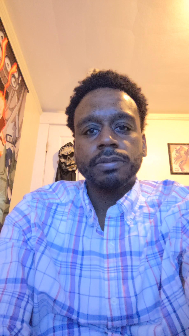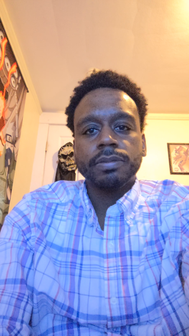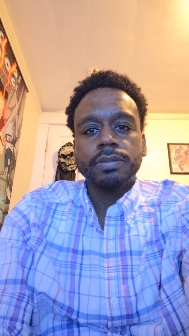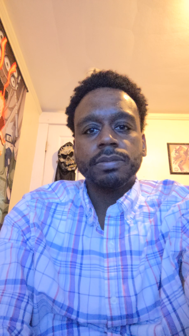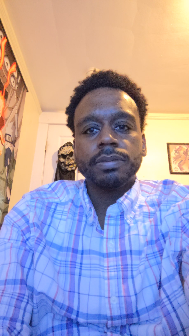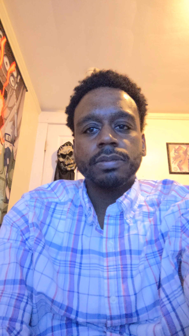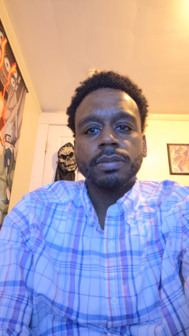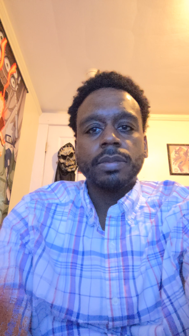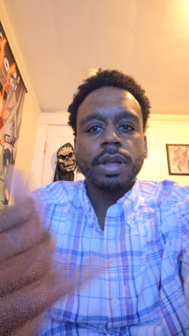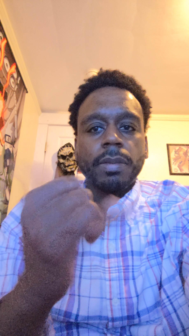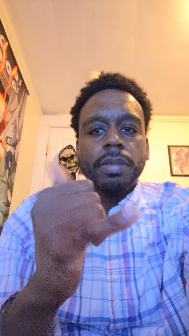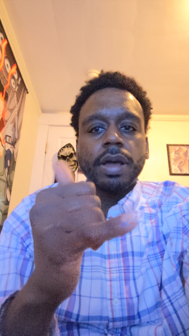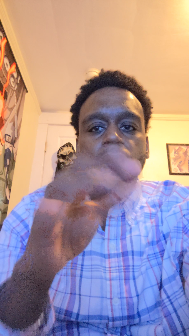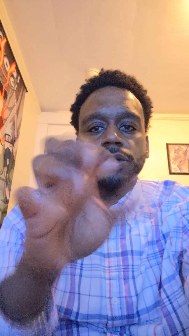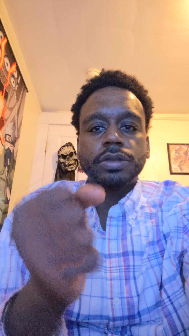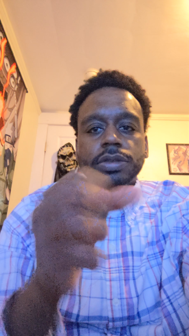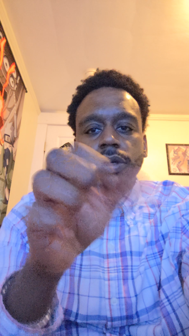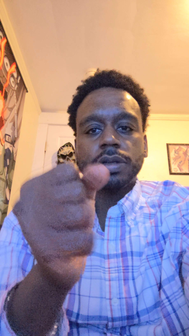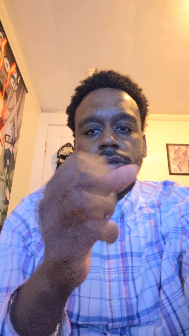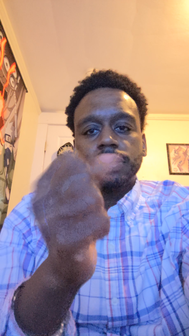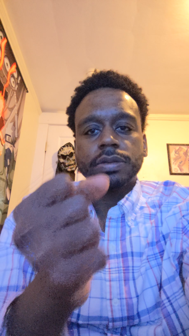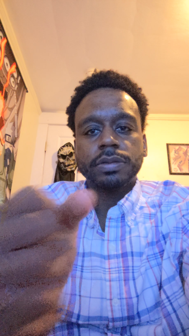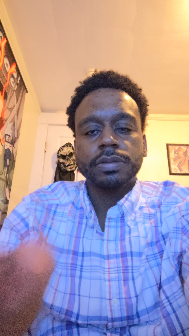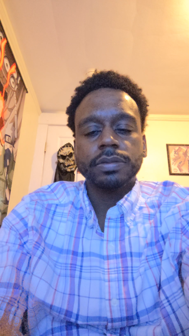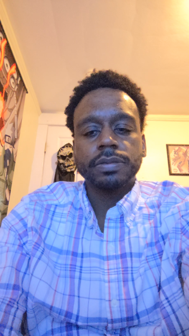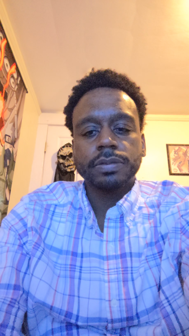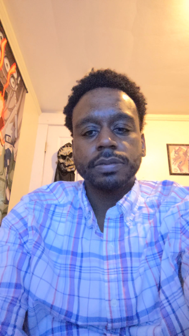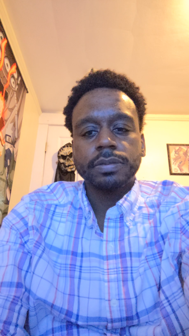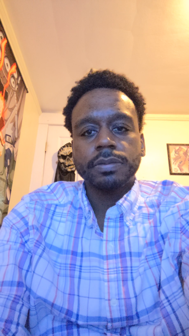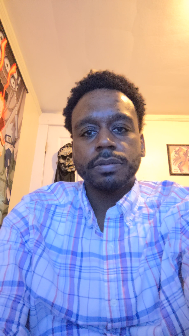play dough